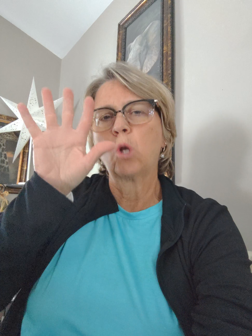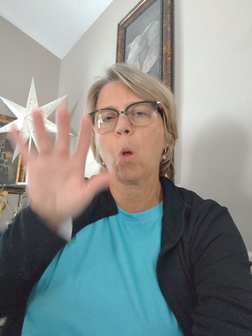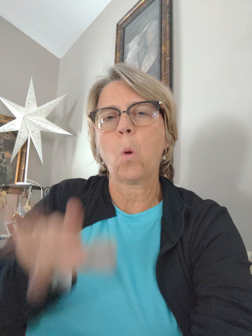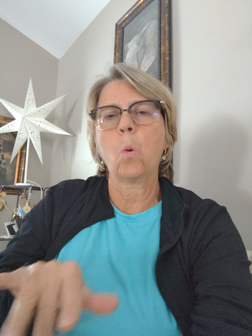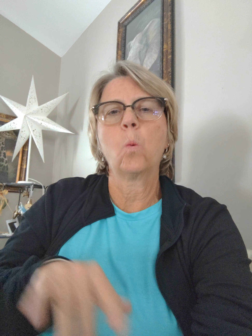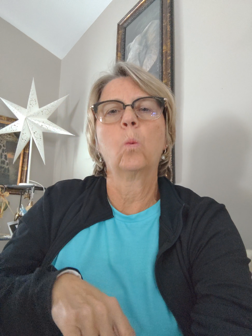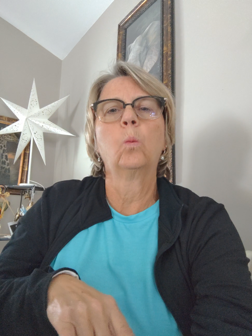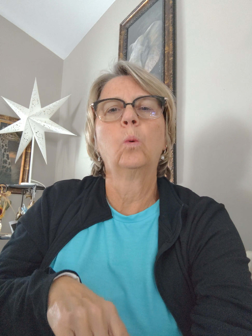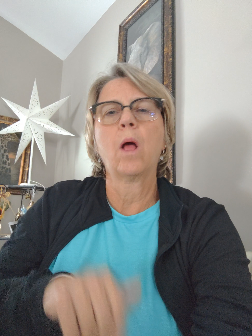snow